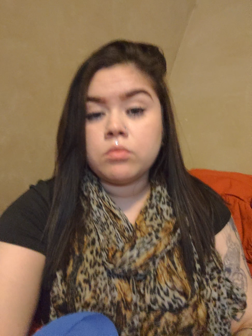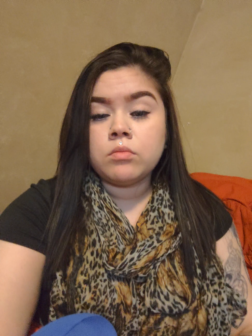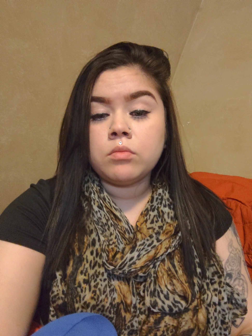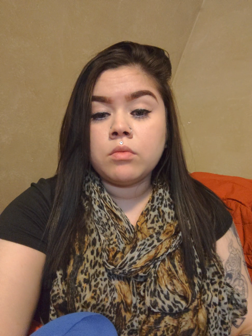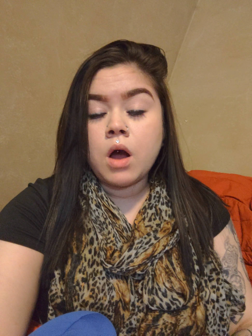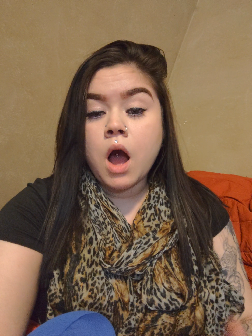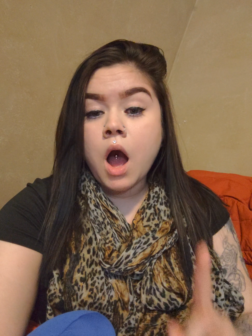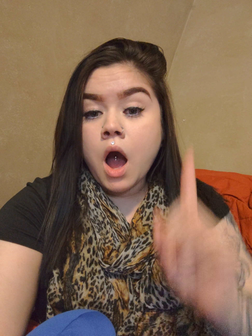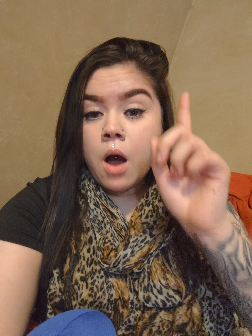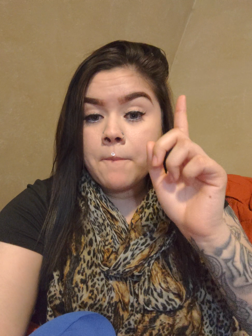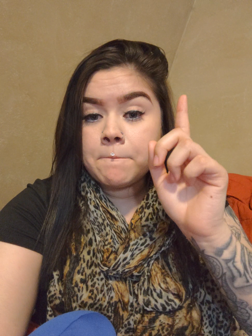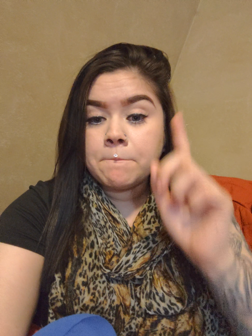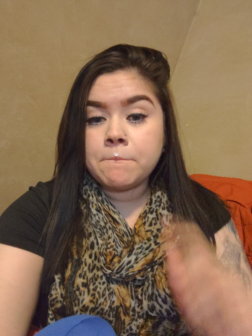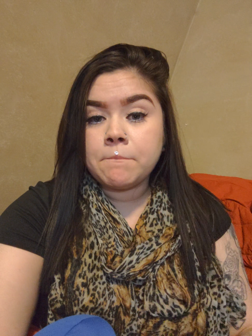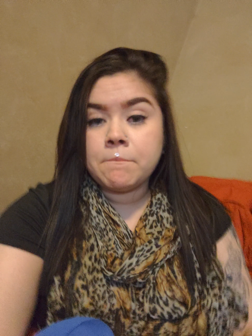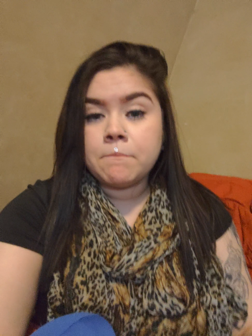up